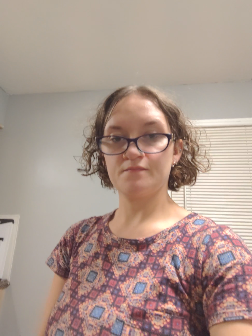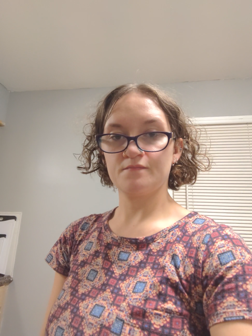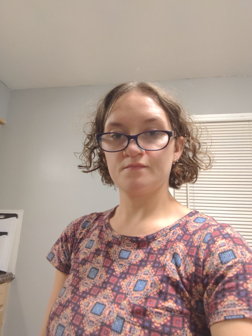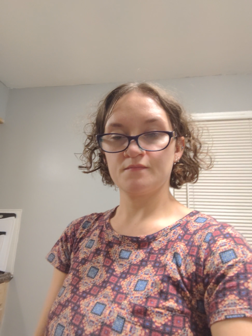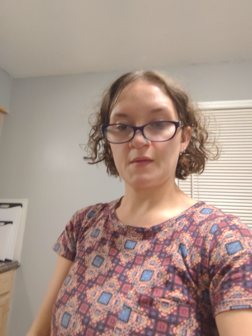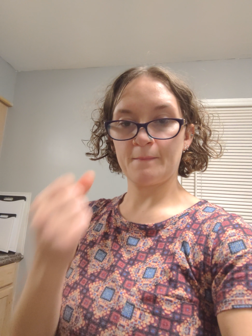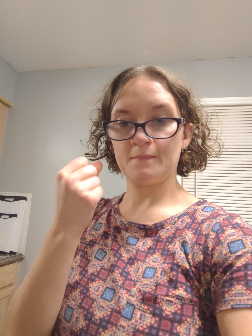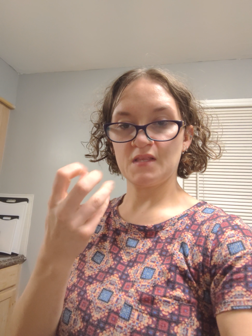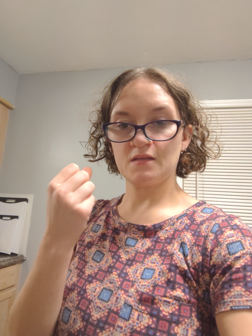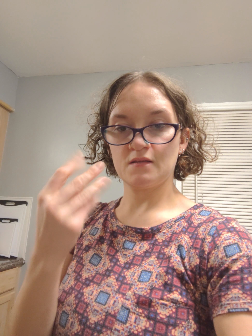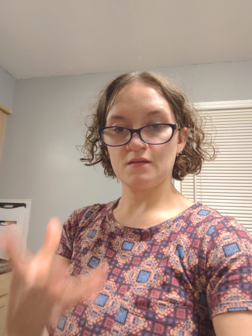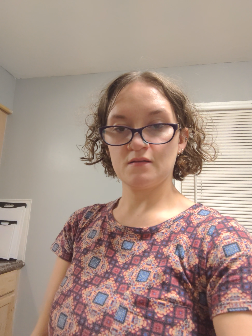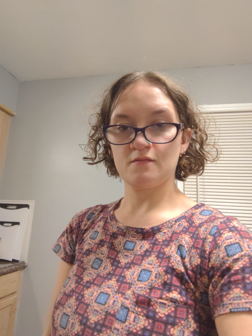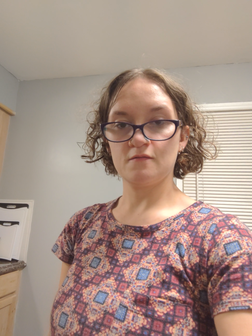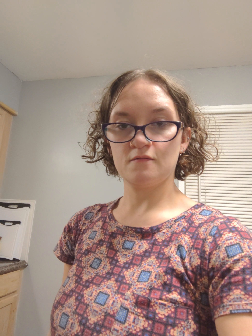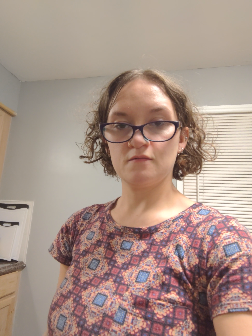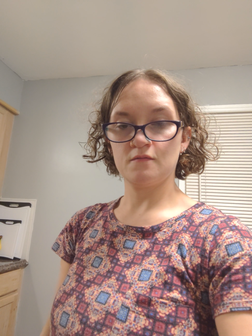many